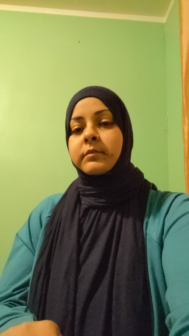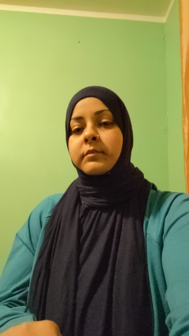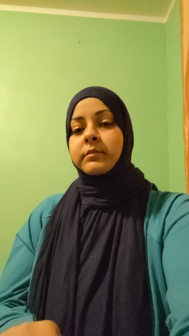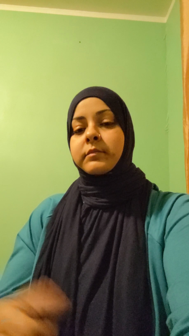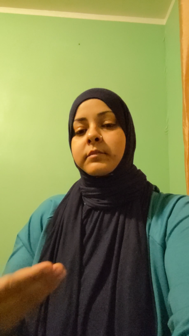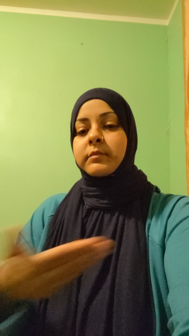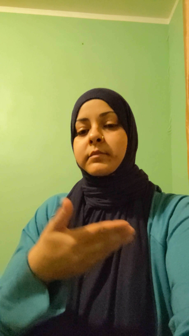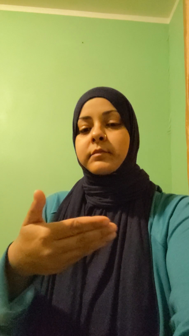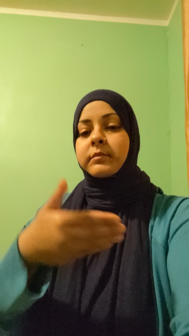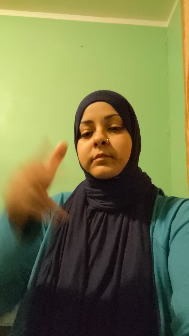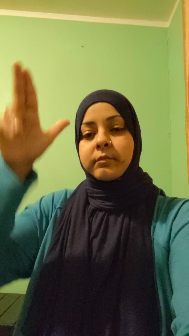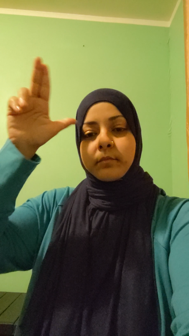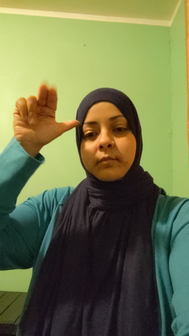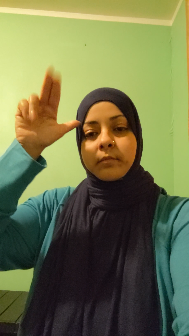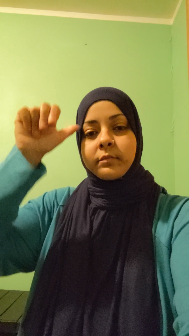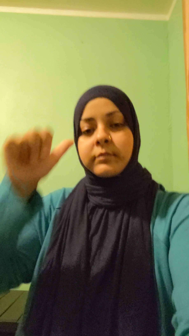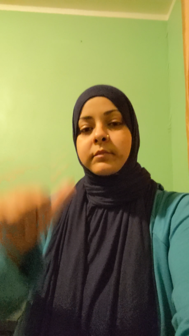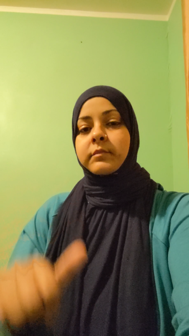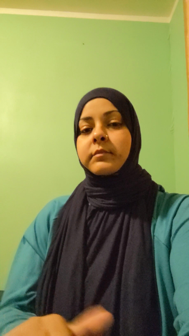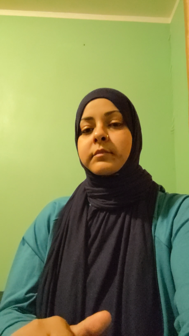pony